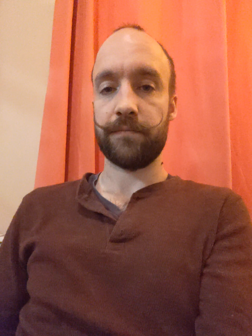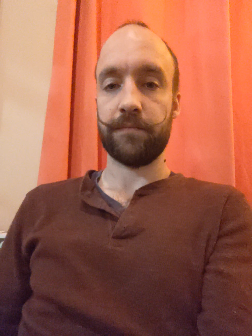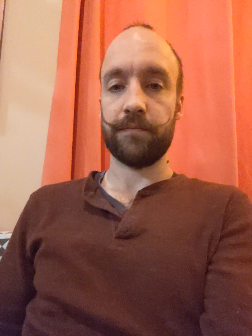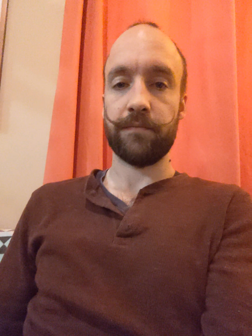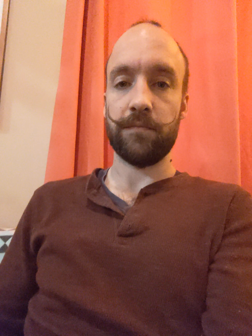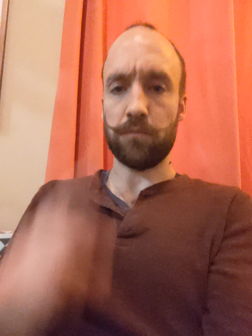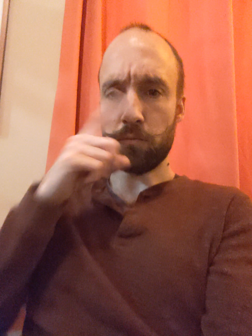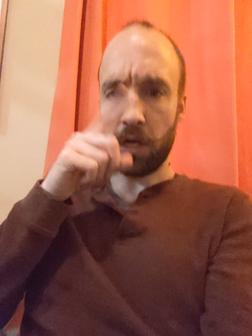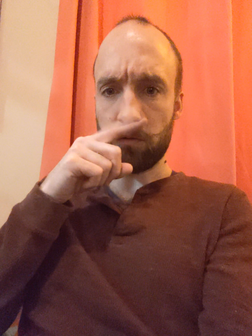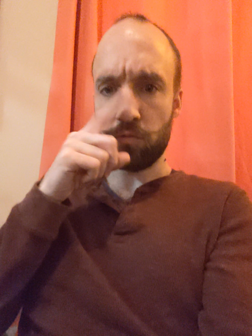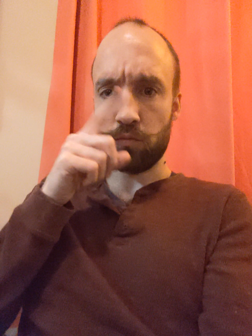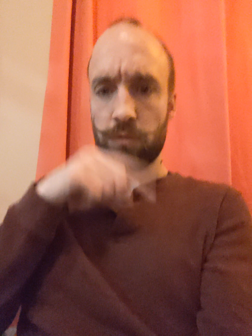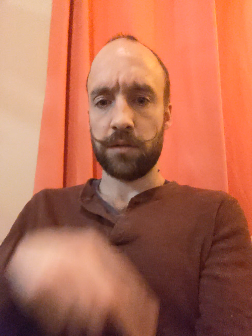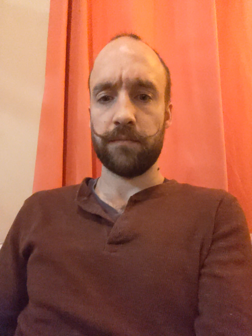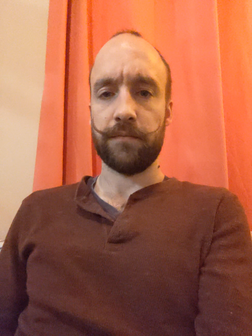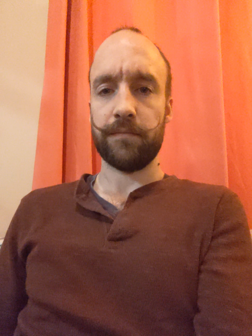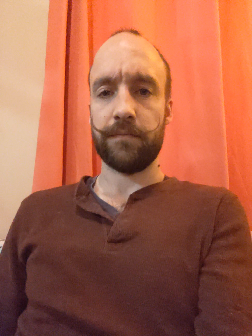mouse